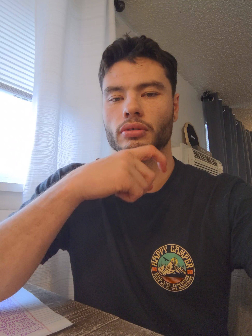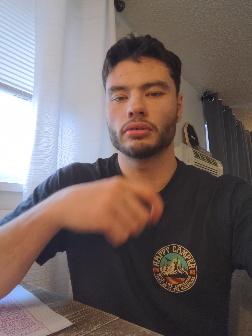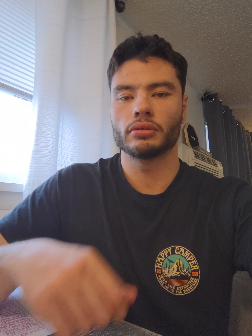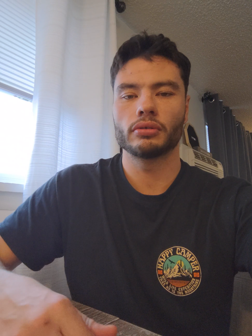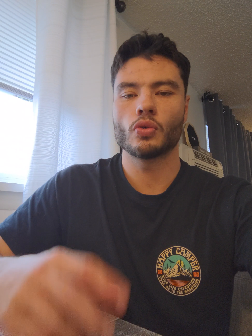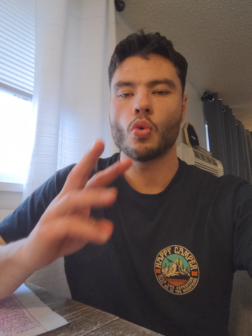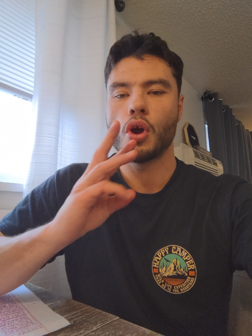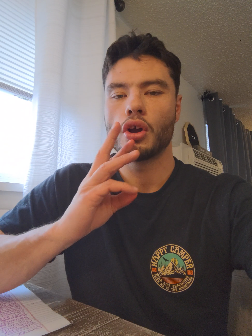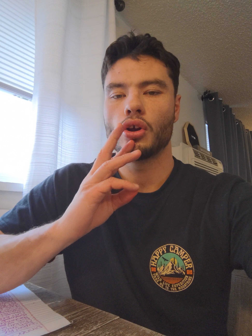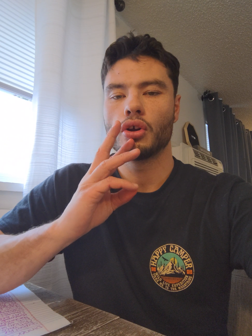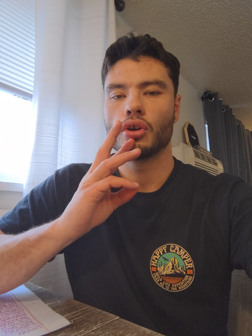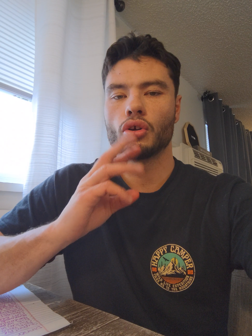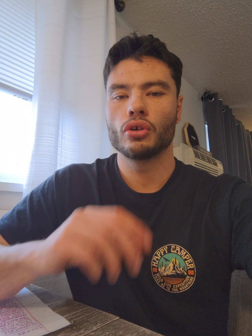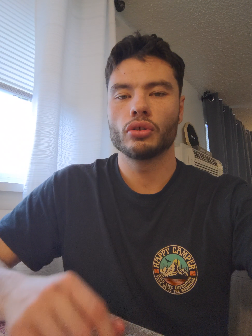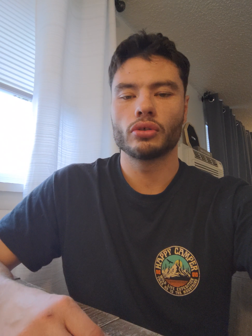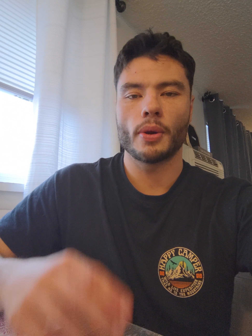water